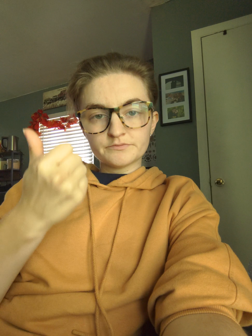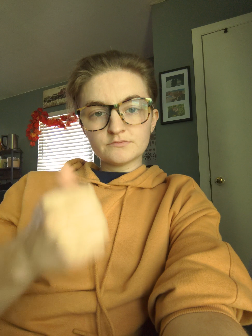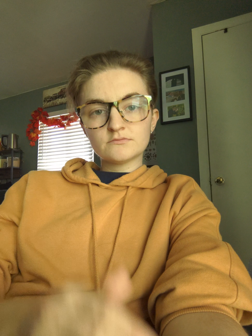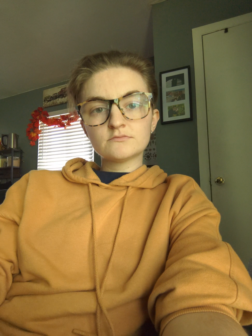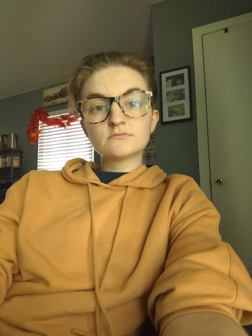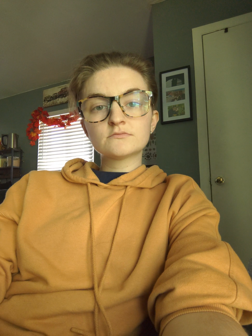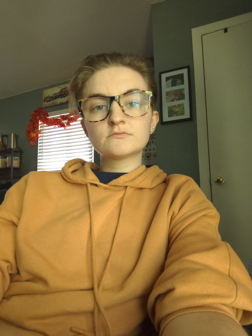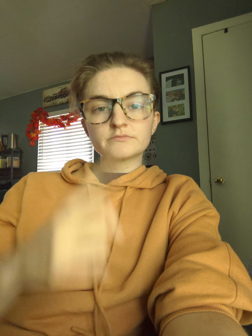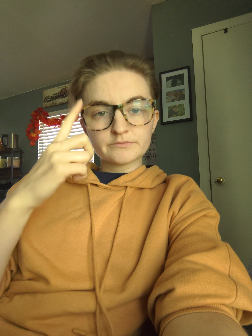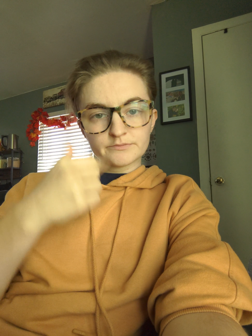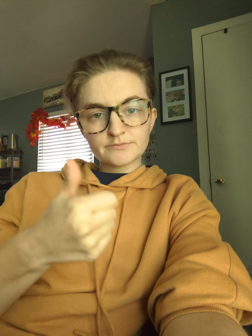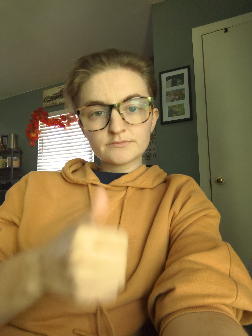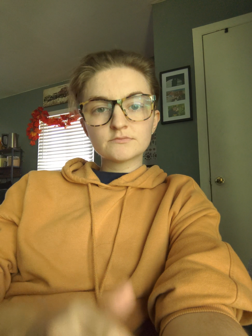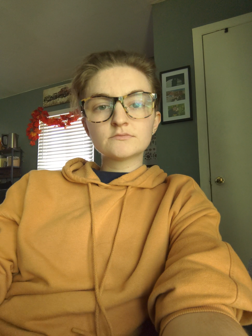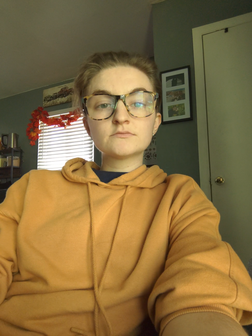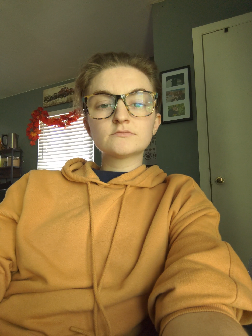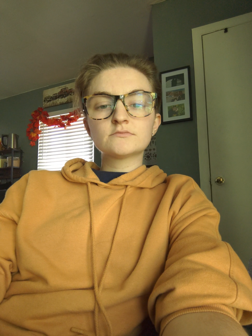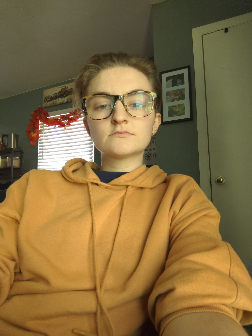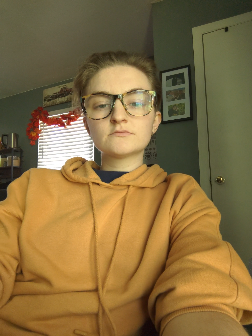dime